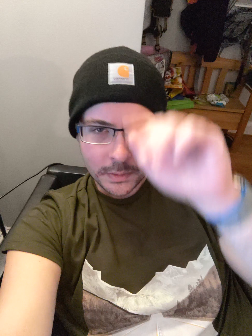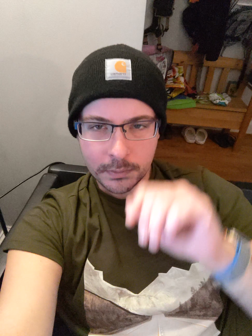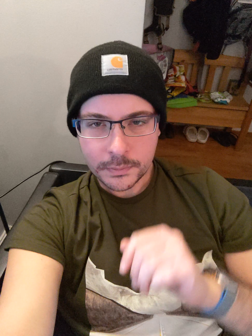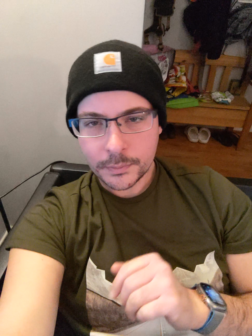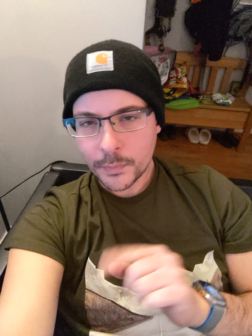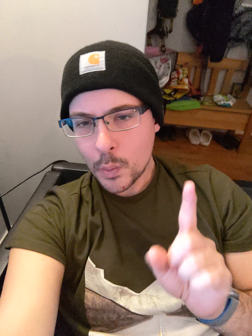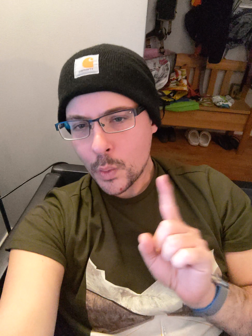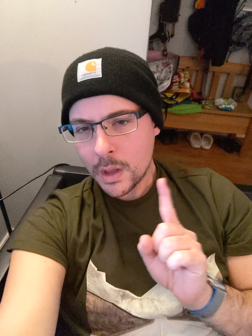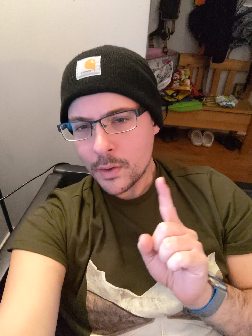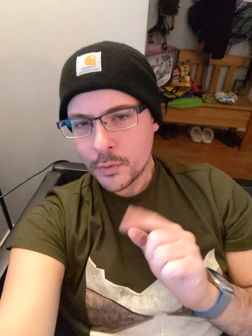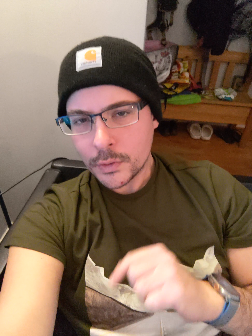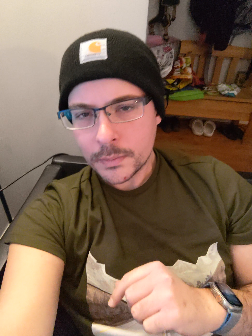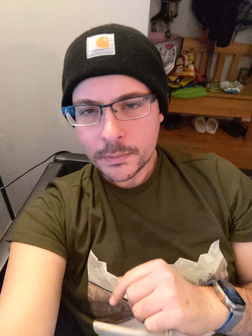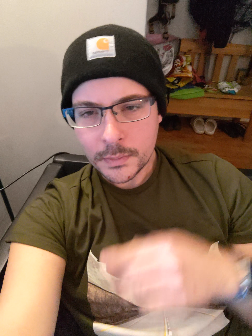where